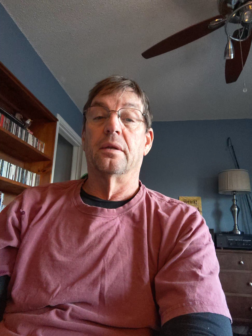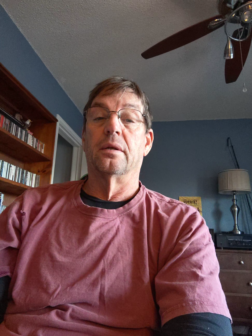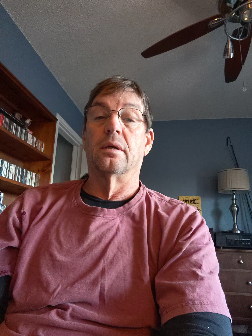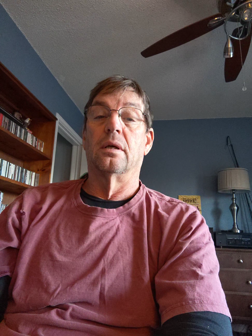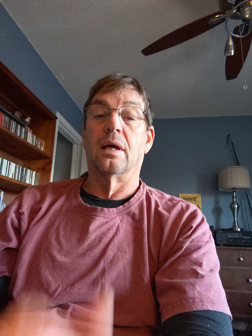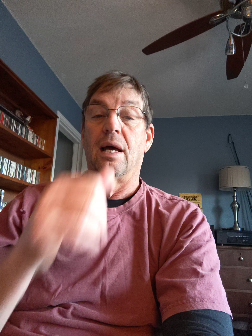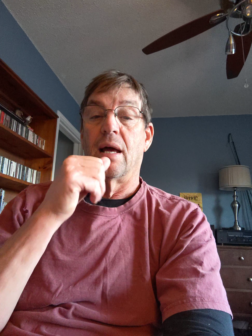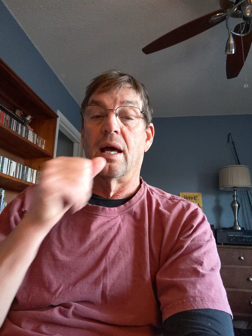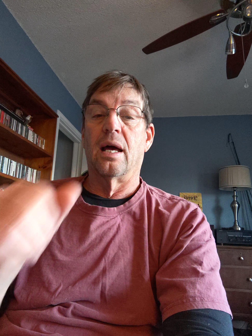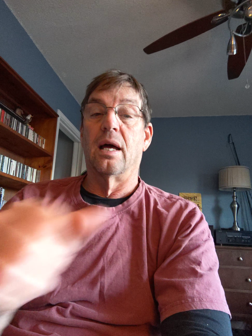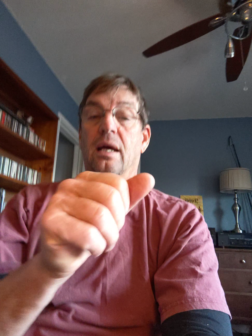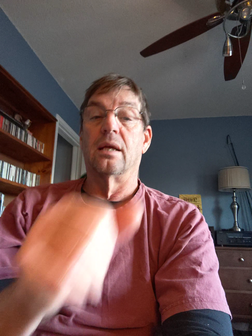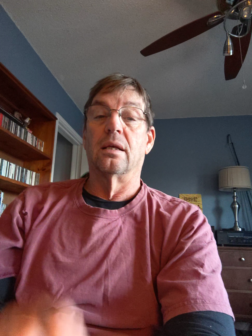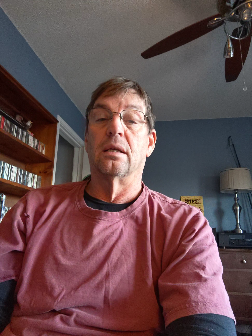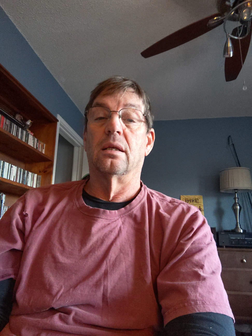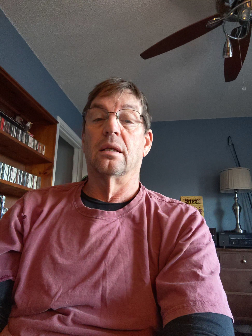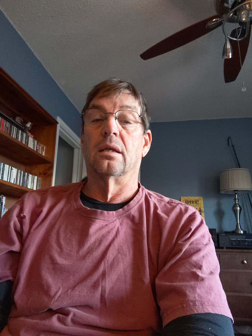hide